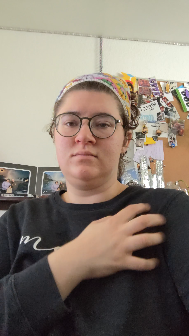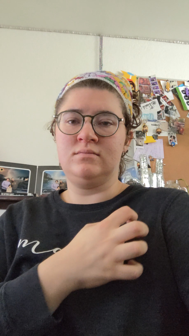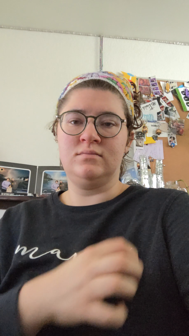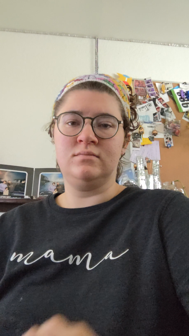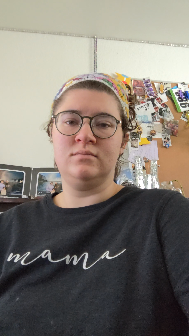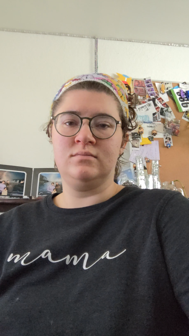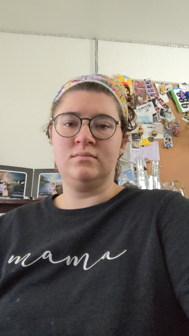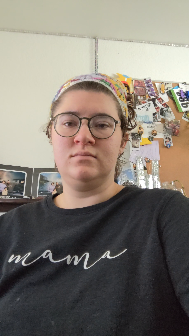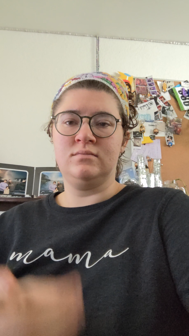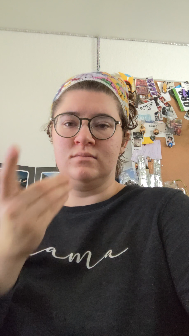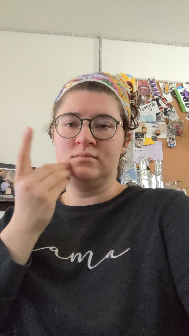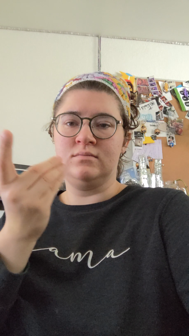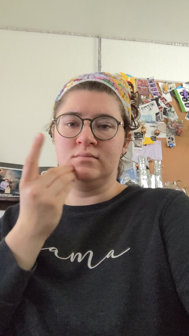dinner